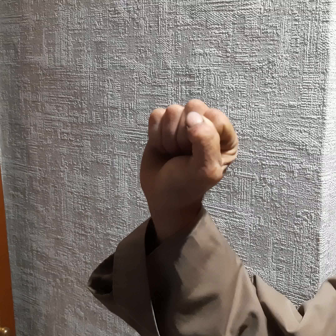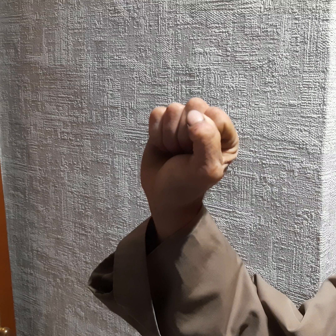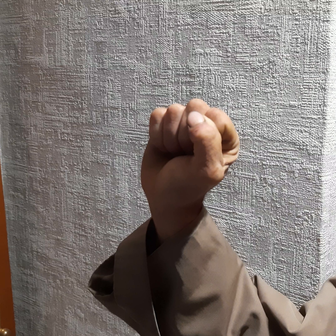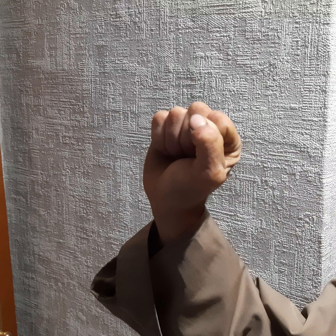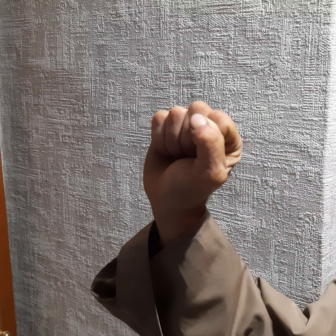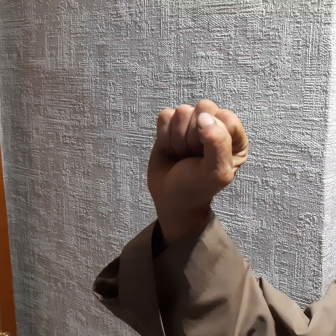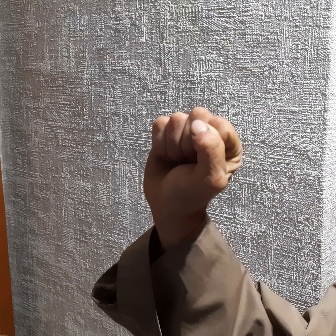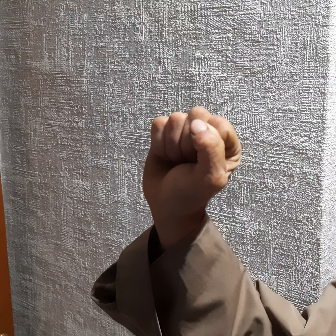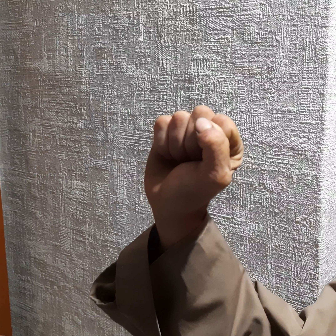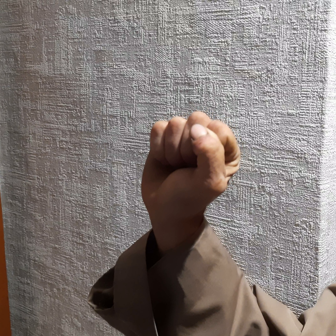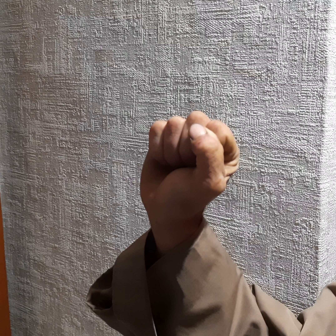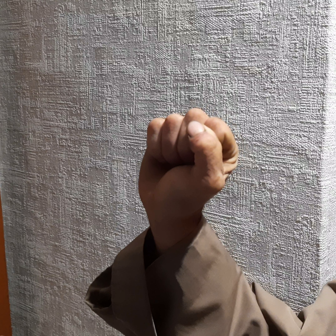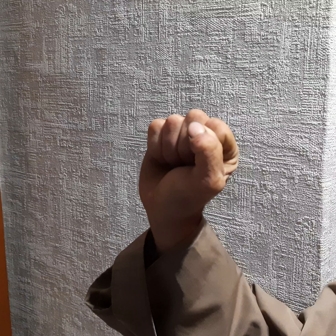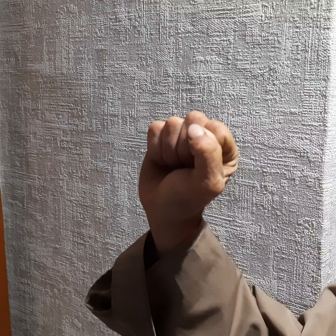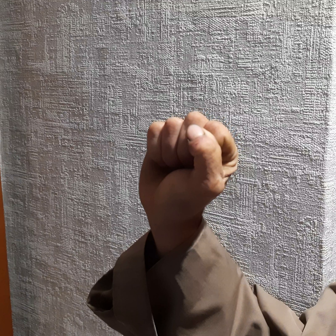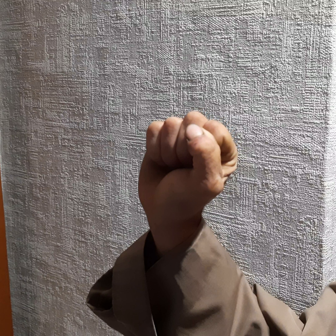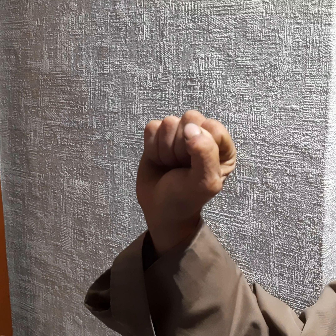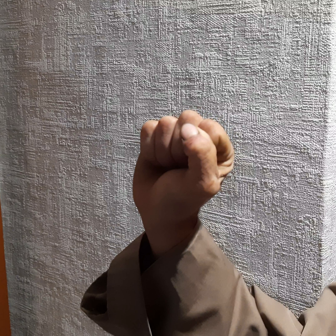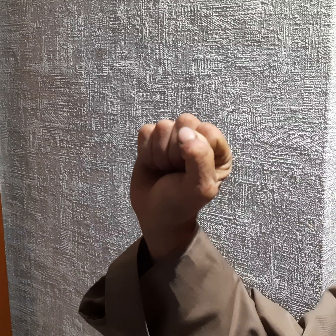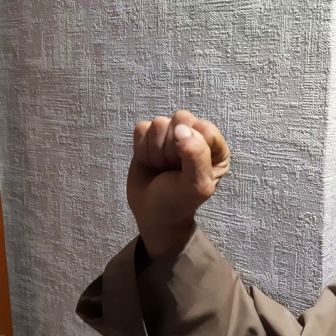А